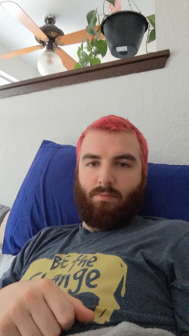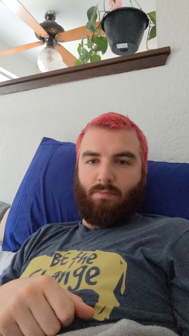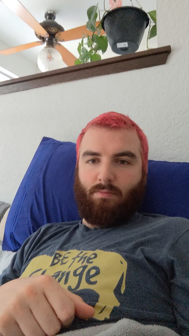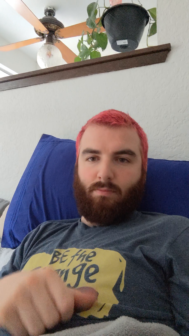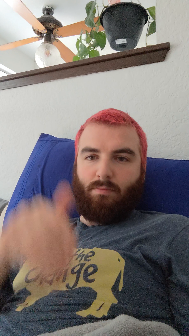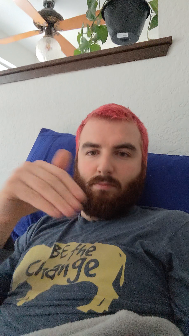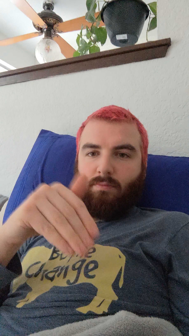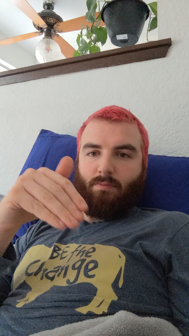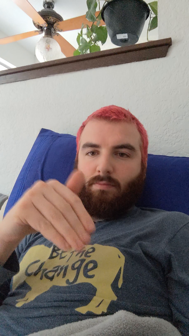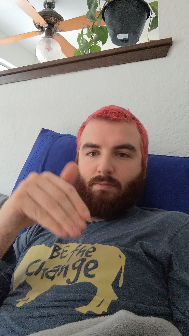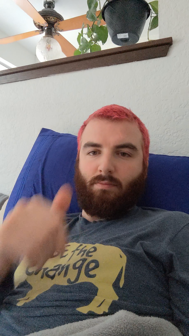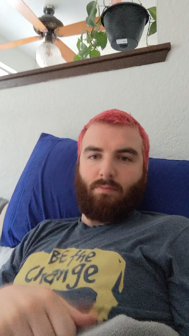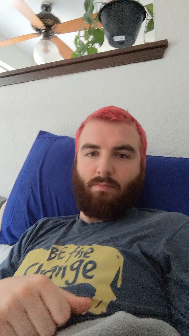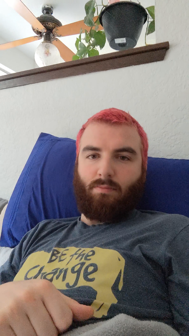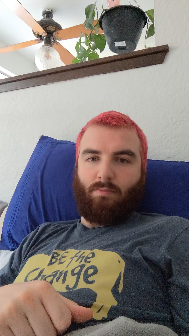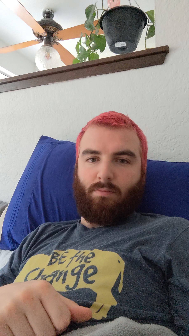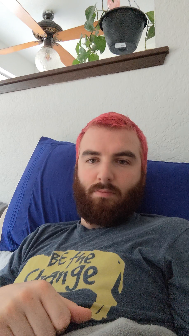doctor